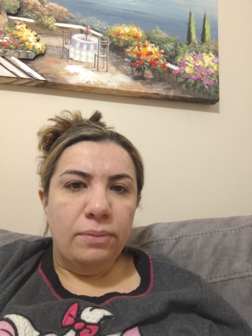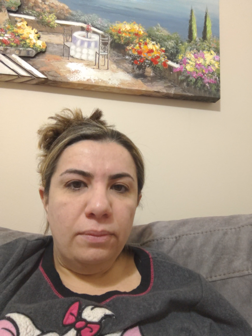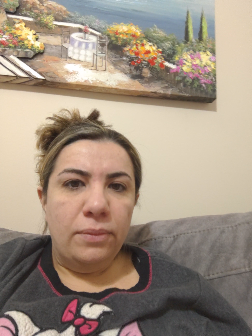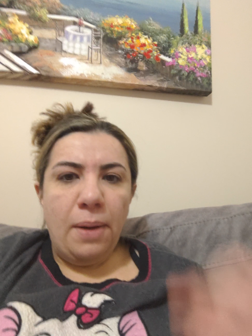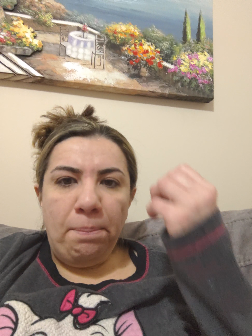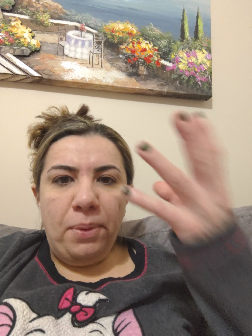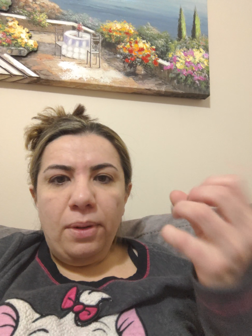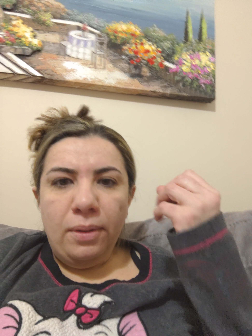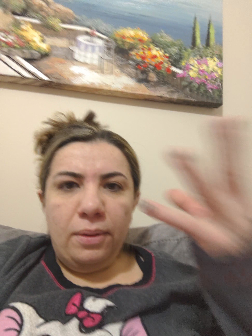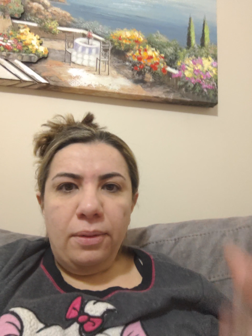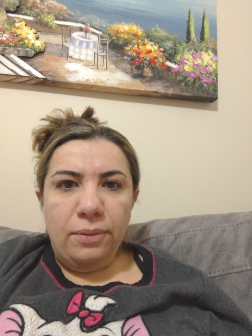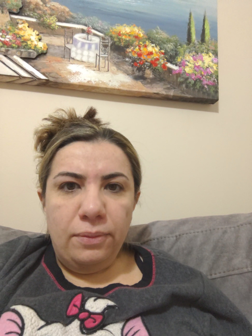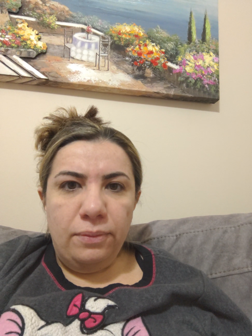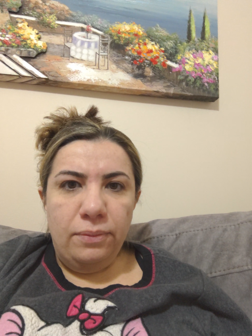many